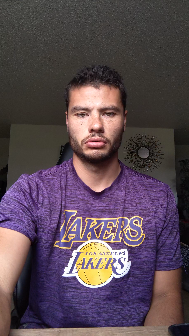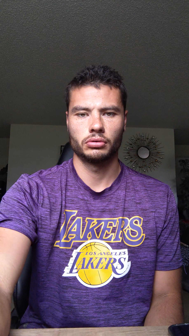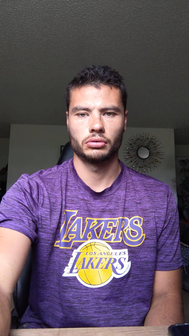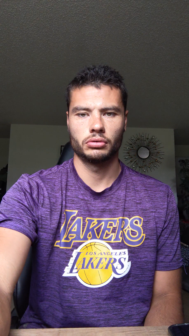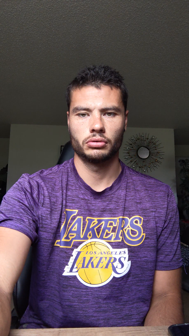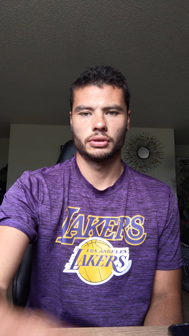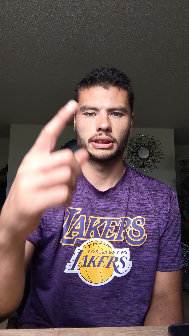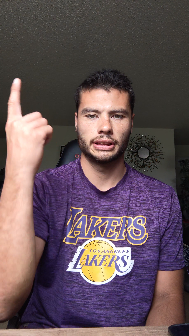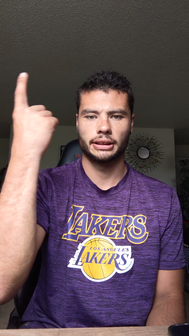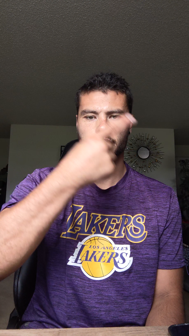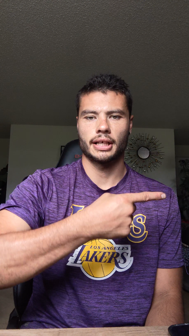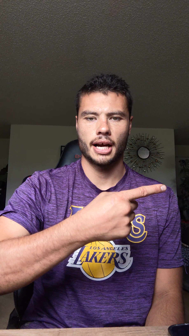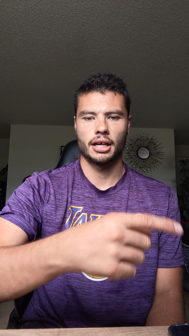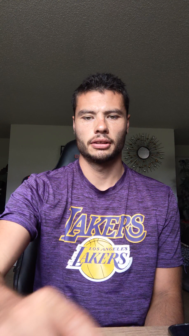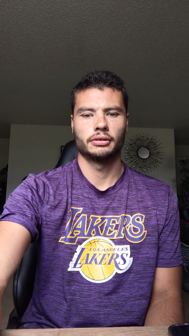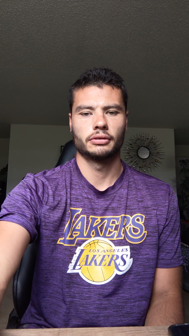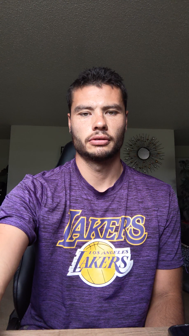day